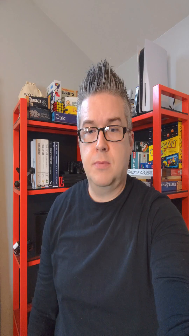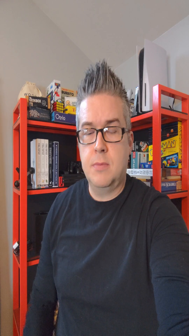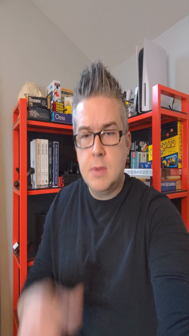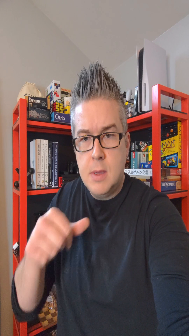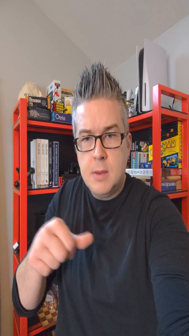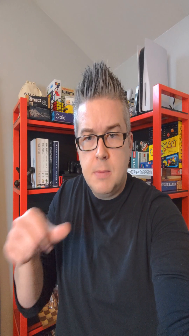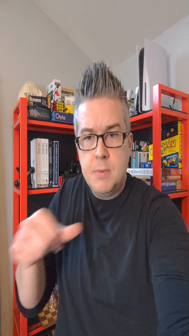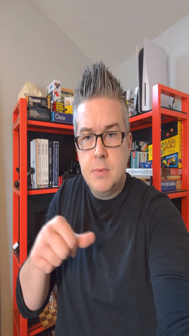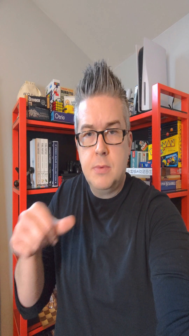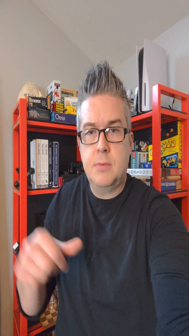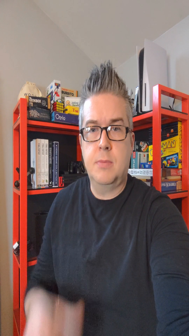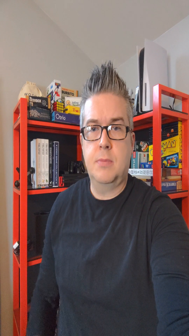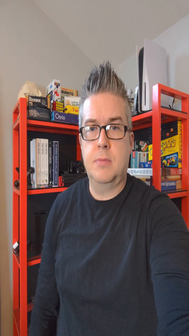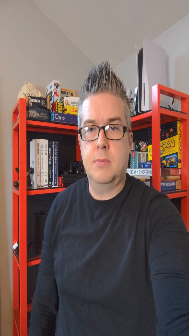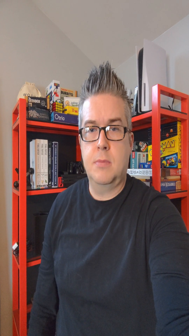puzzle